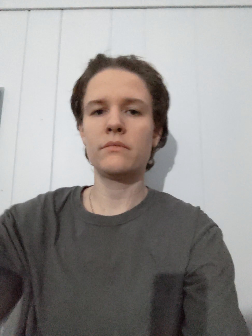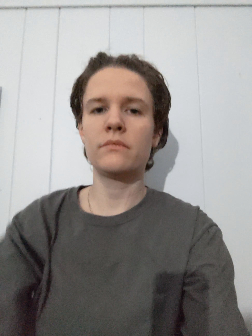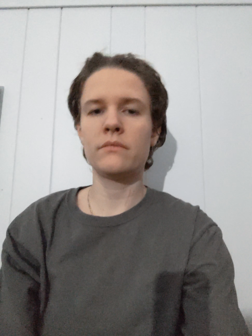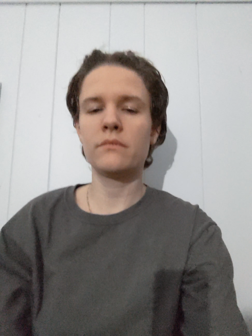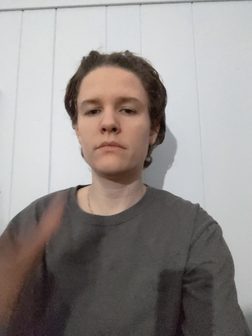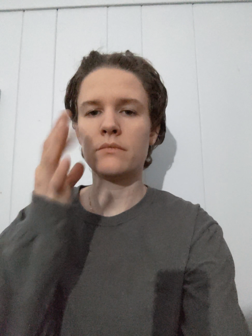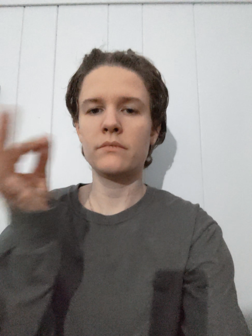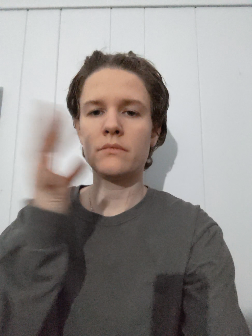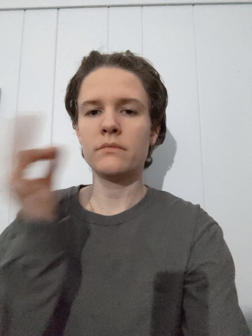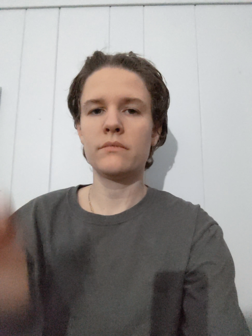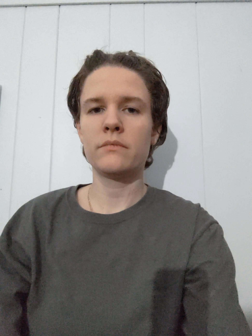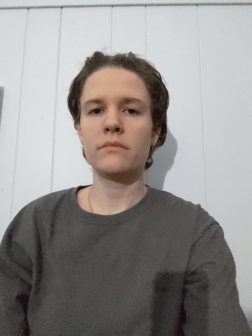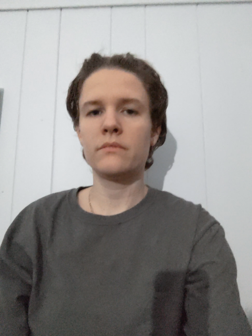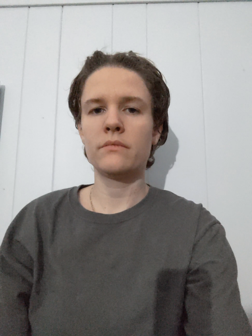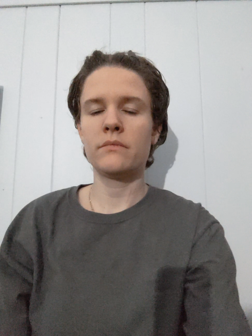cat